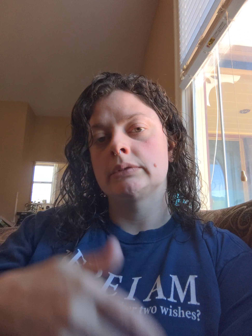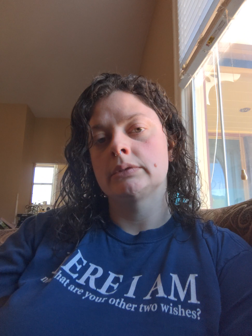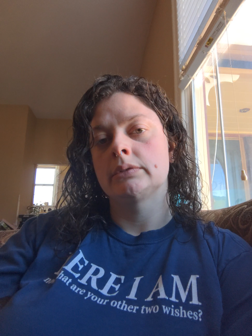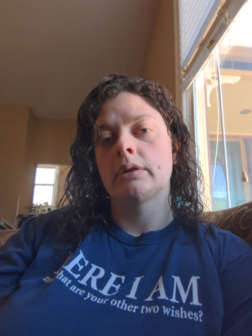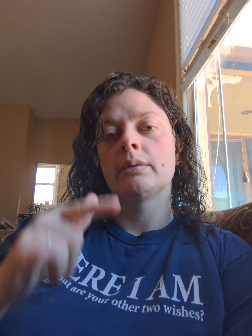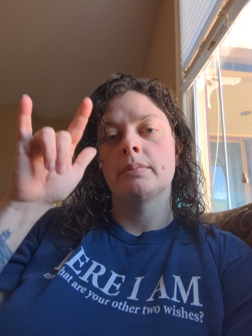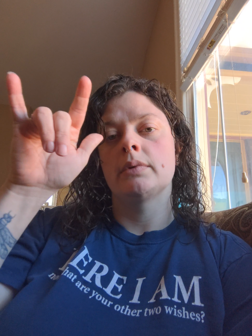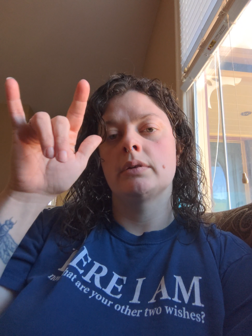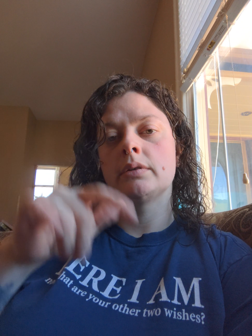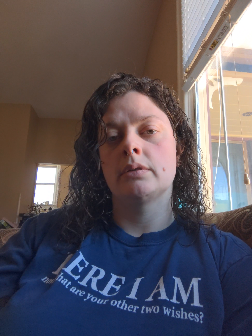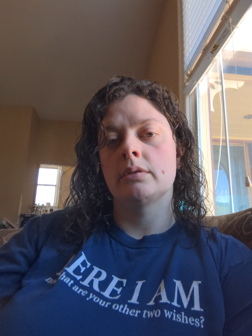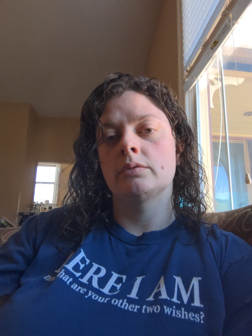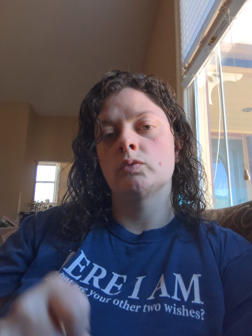airplane